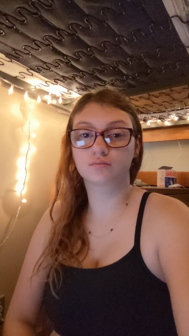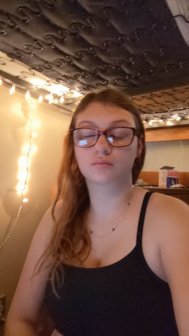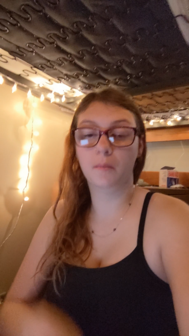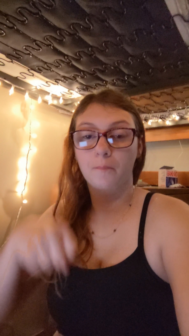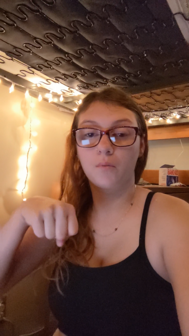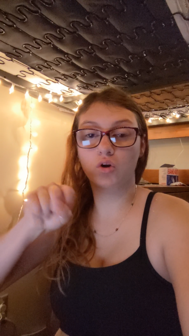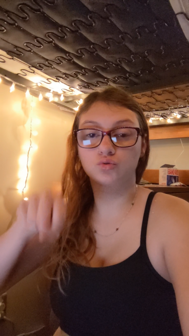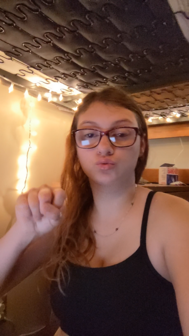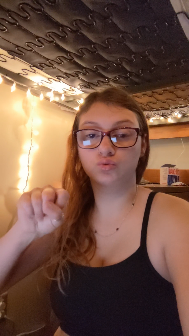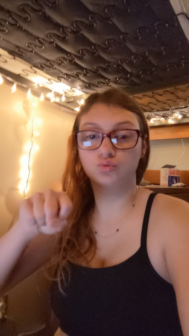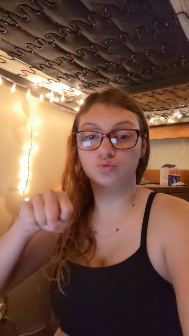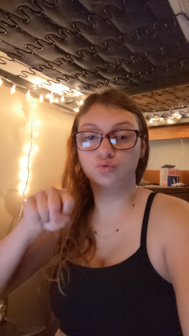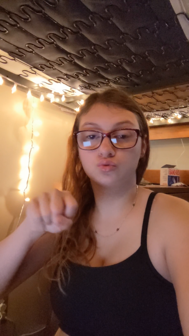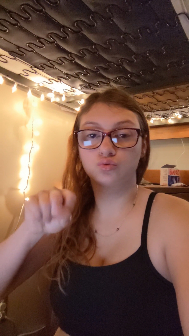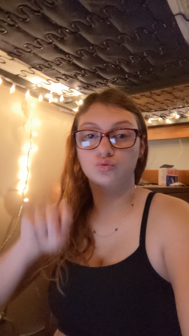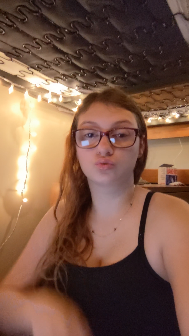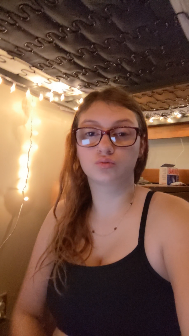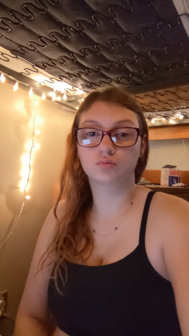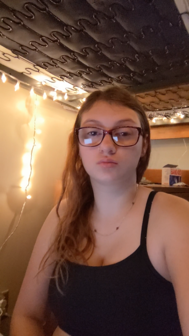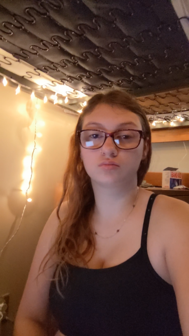motorcycle